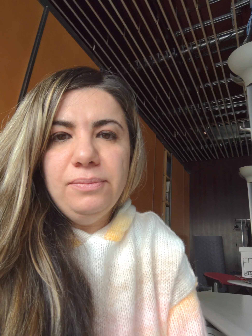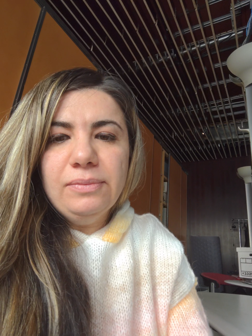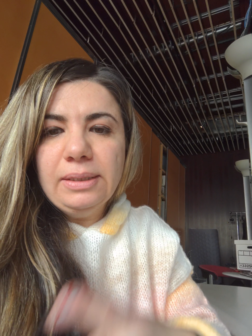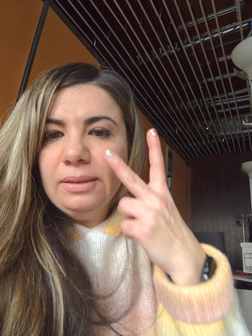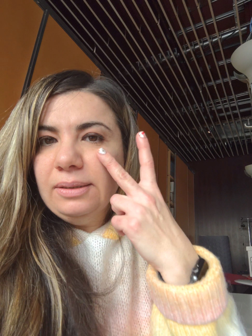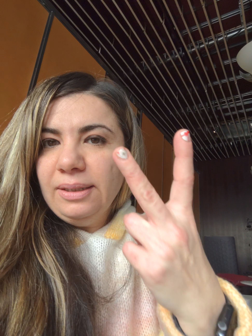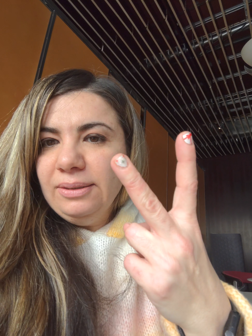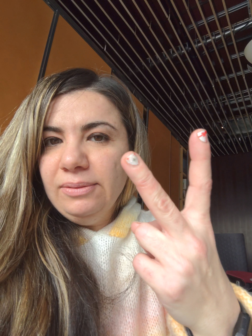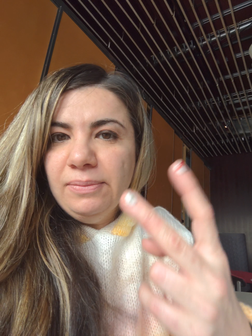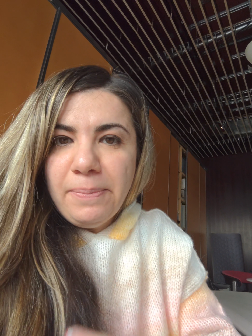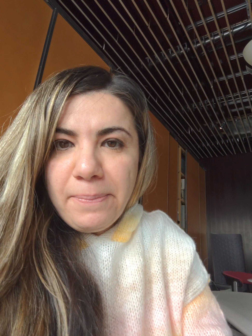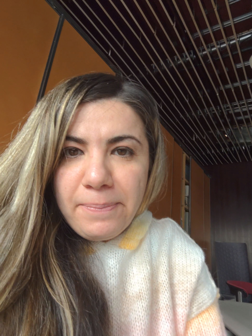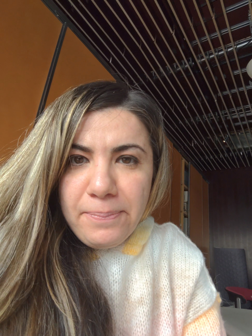see